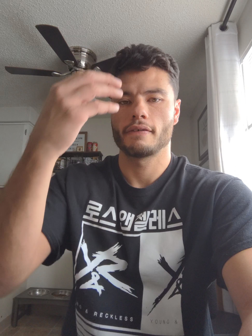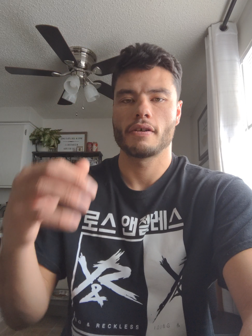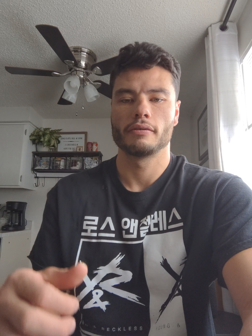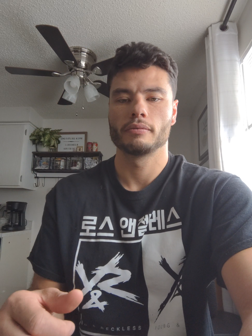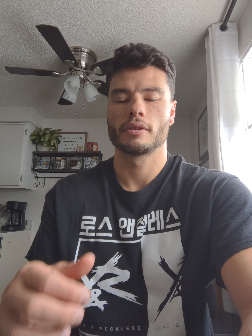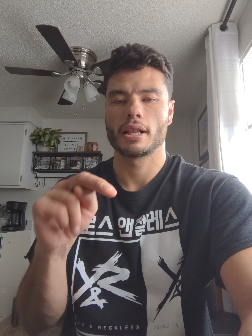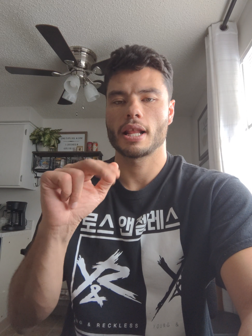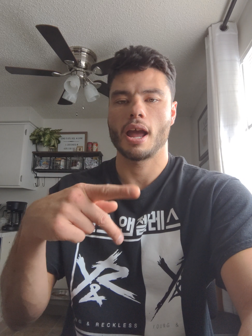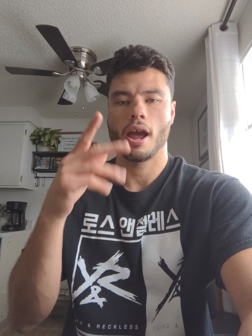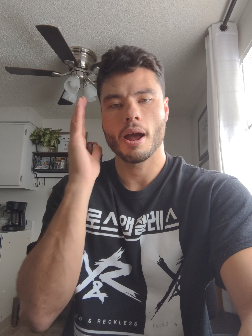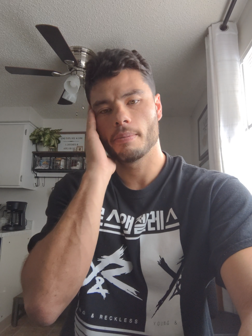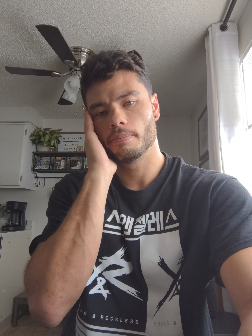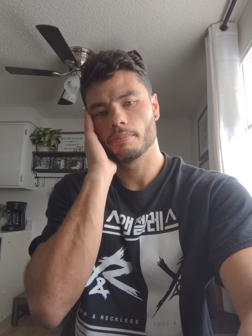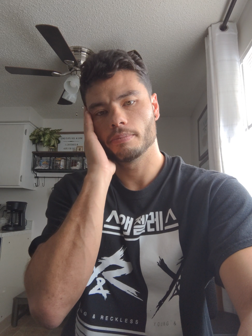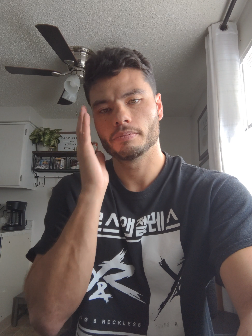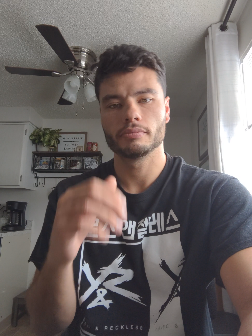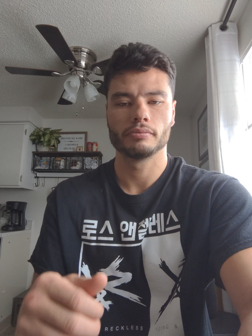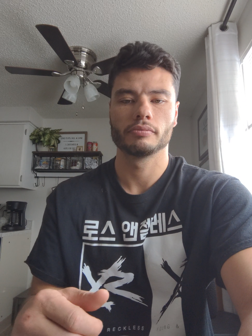nap